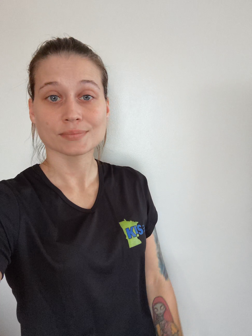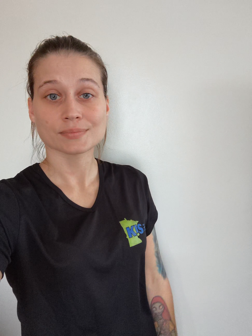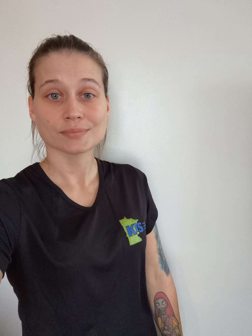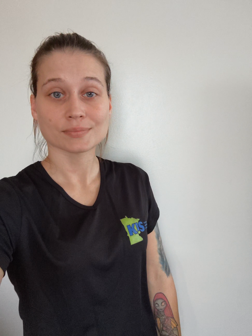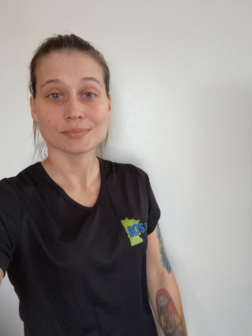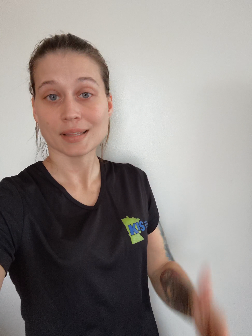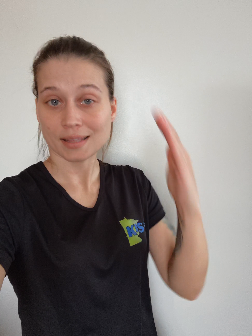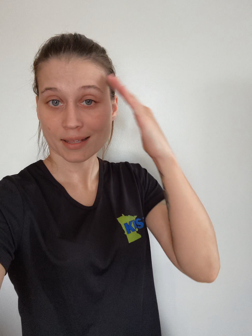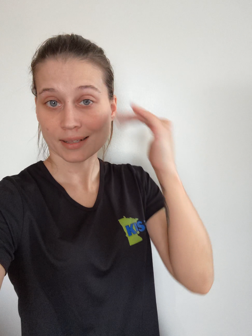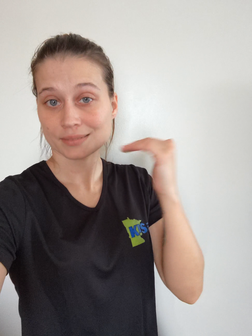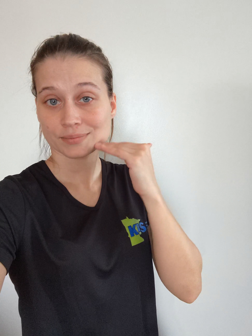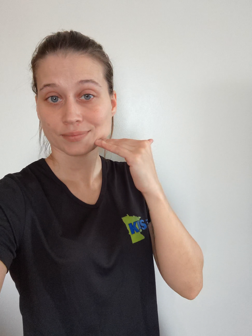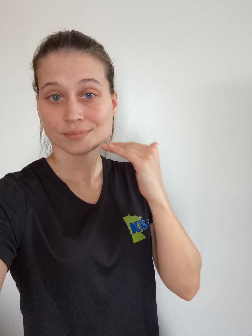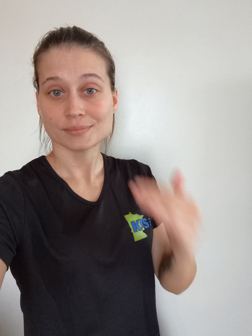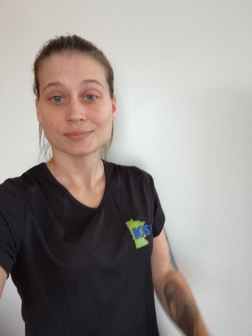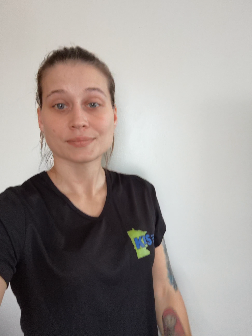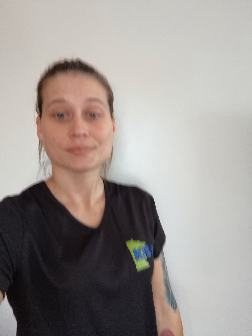head